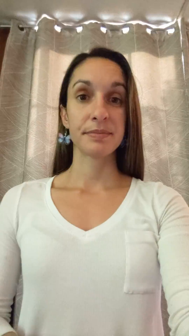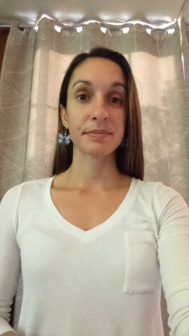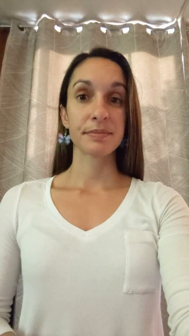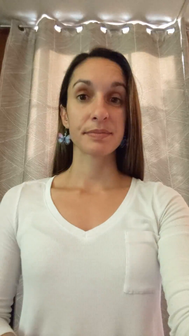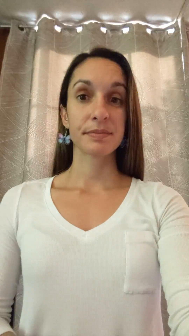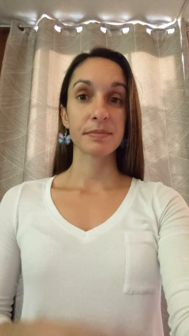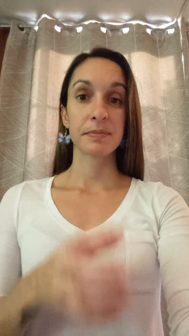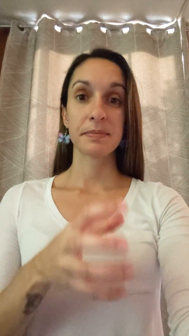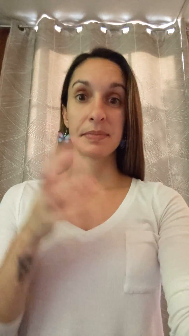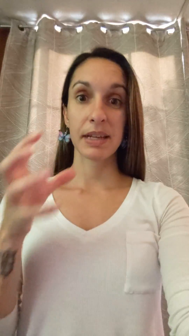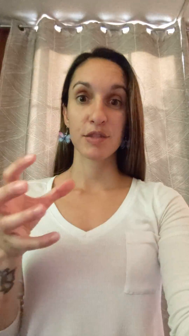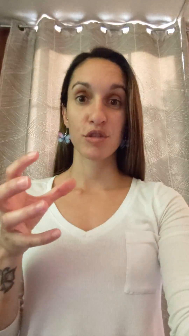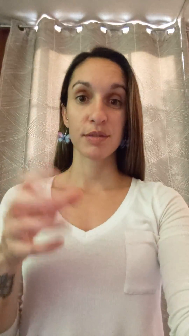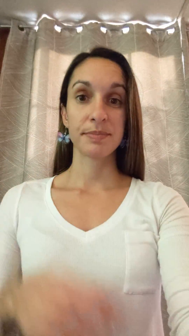much